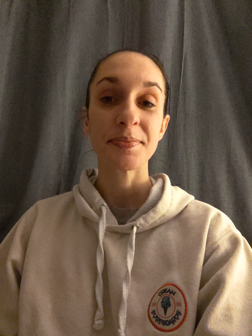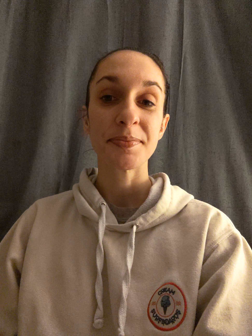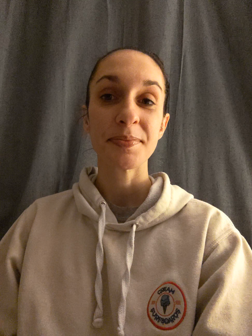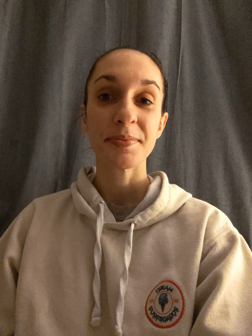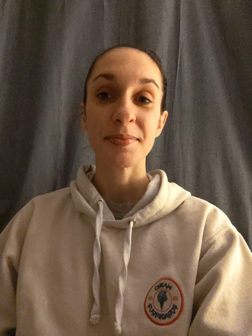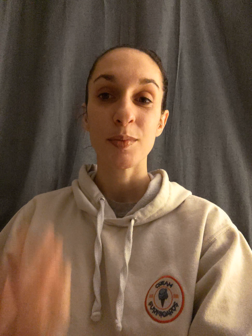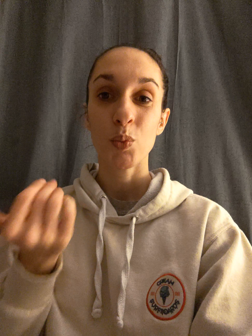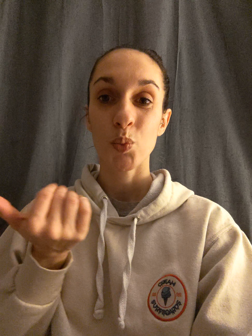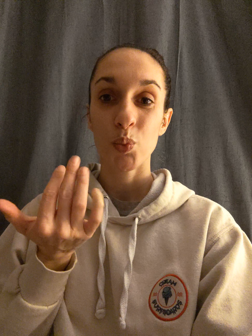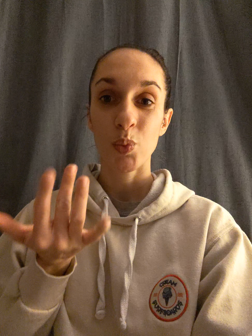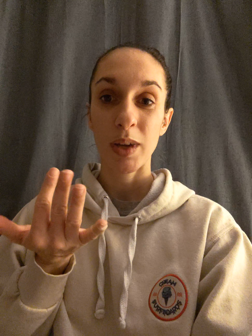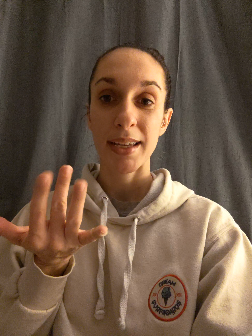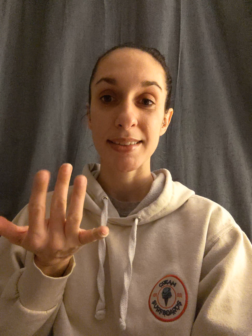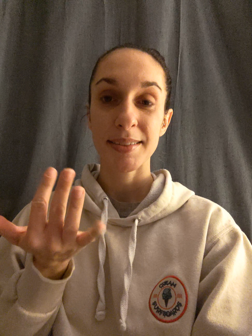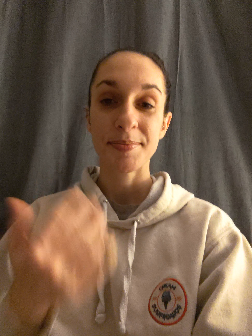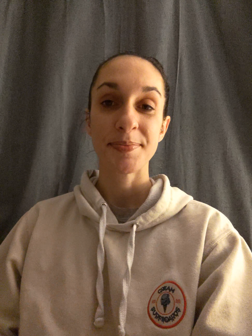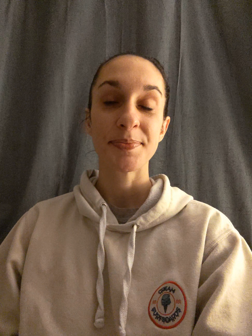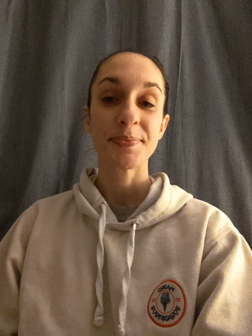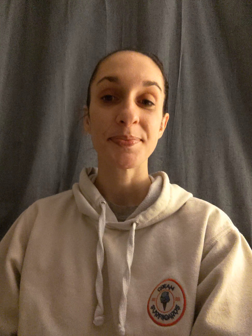wait